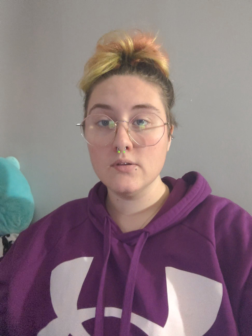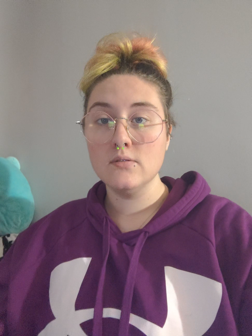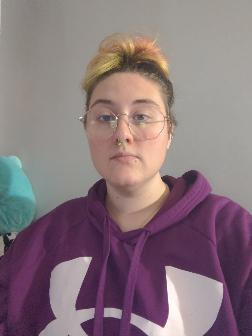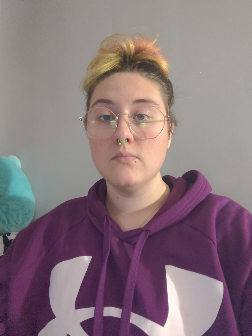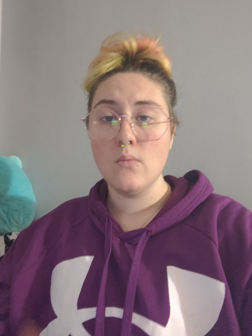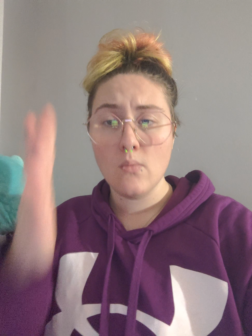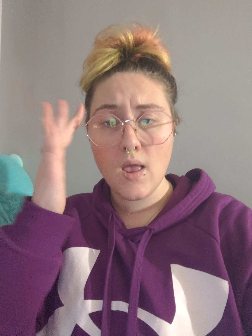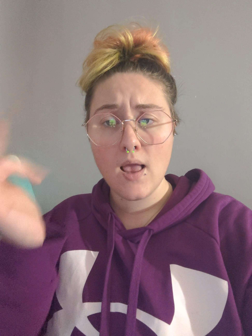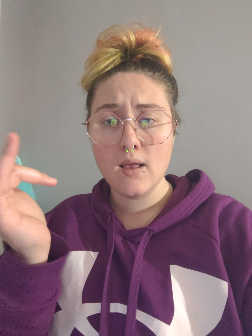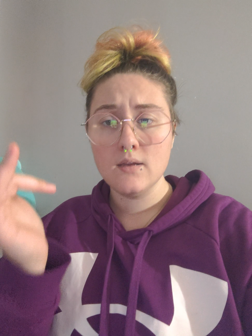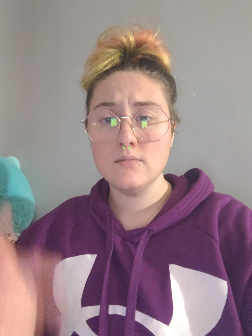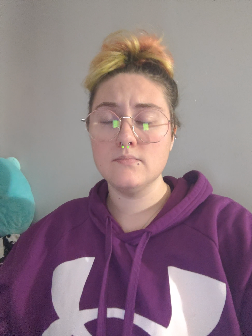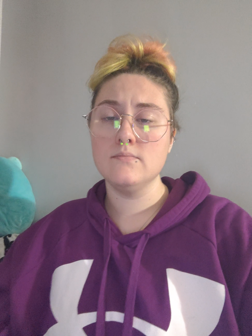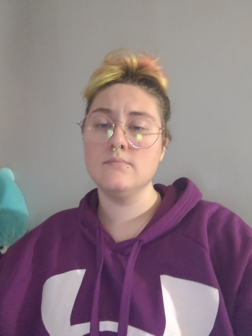why